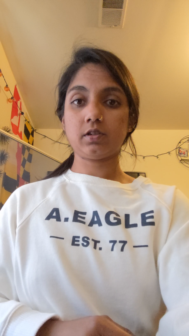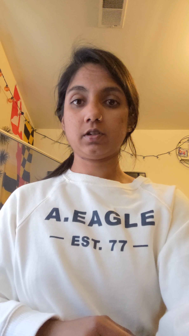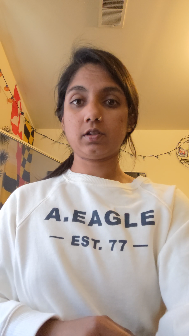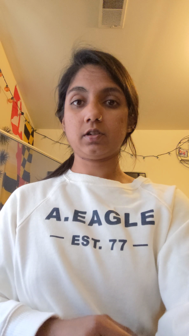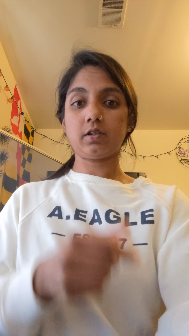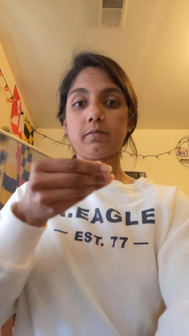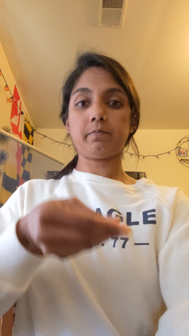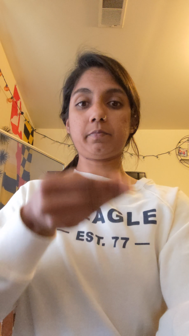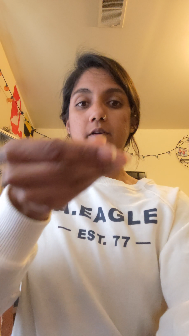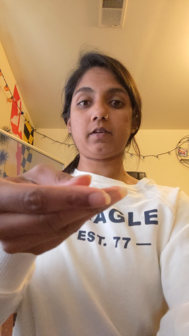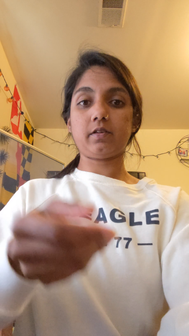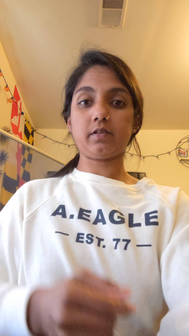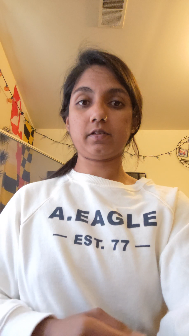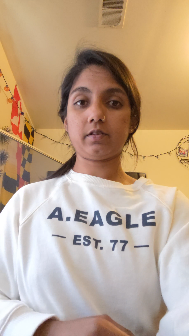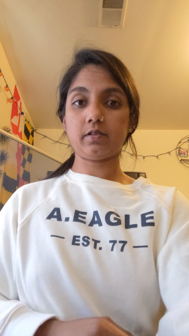buy